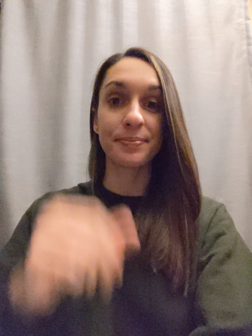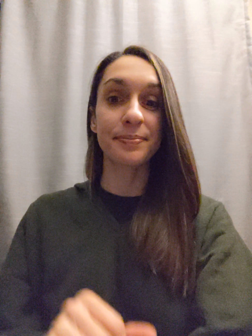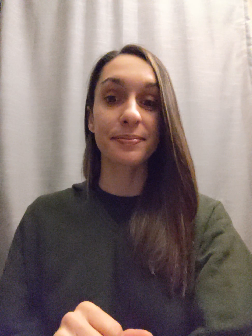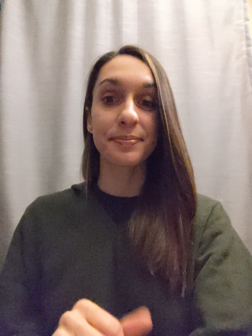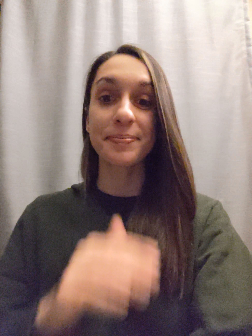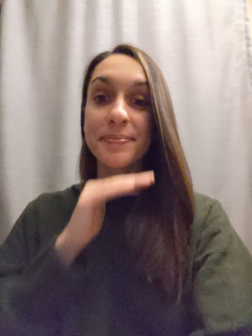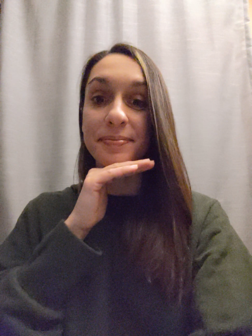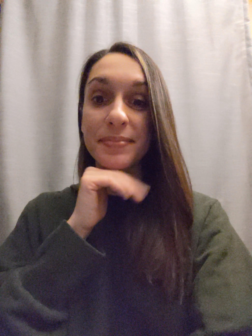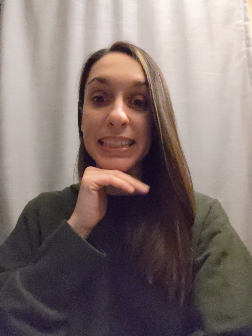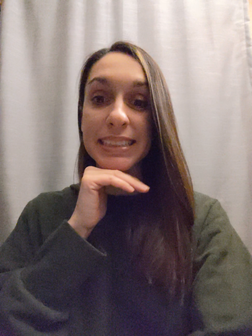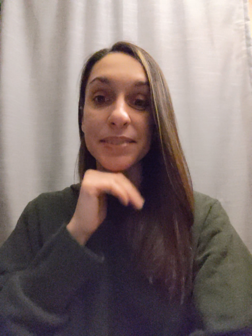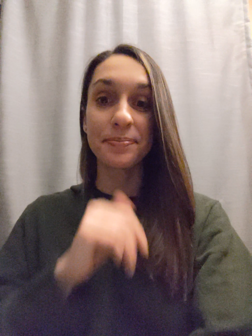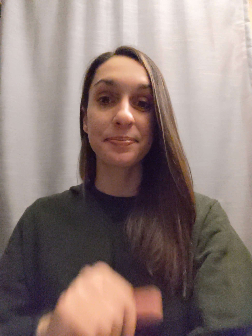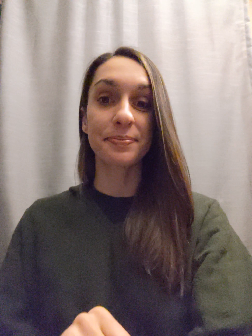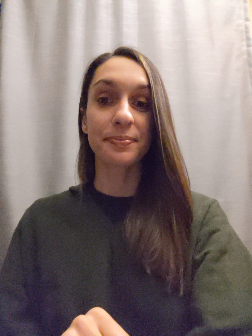pig